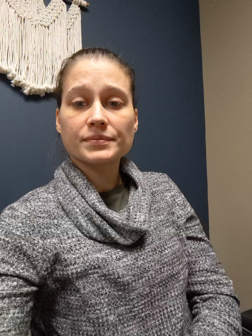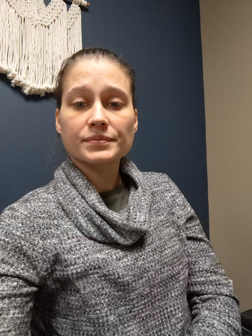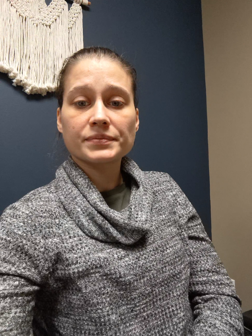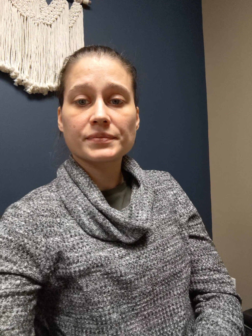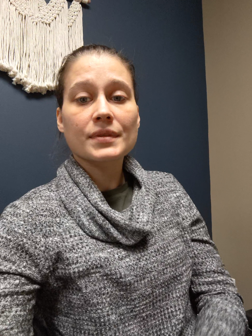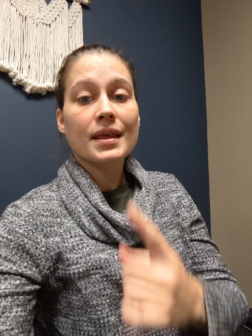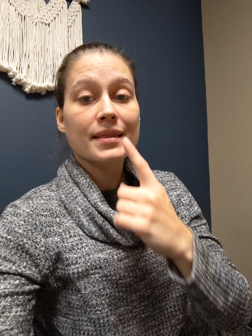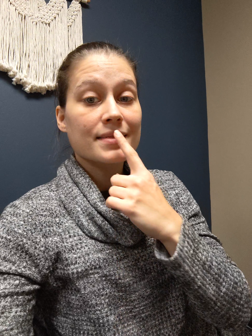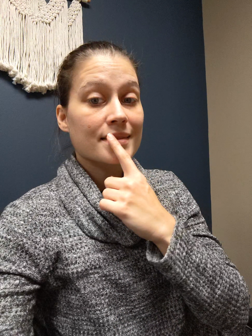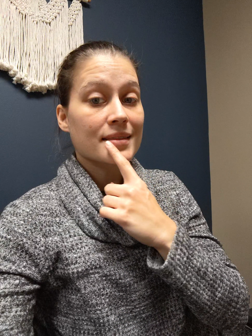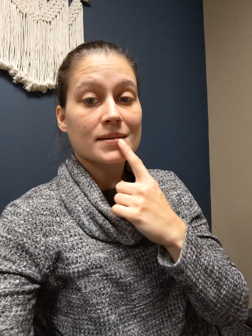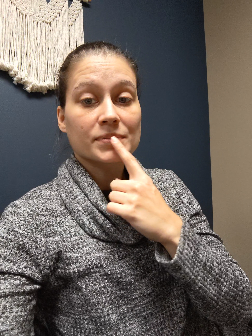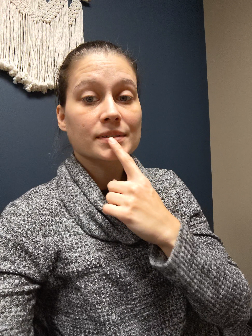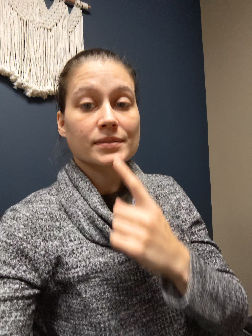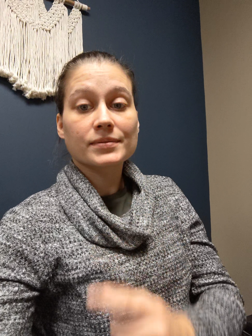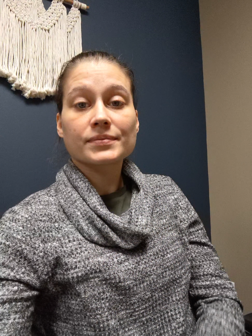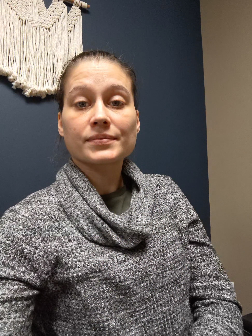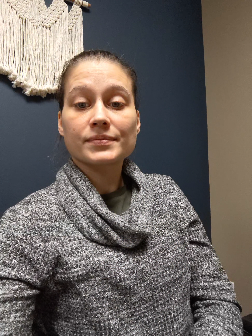lips